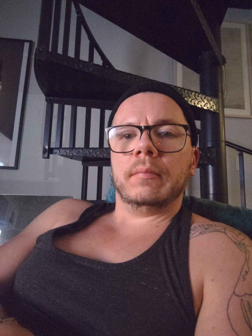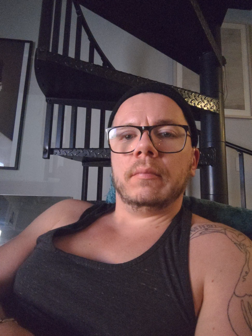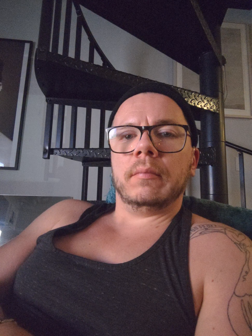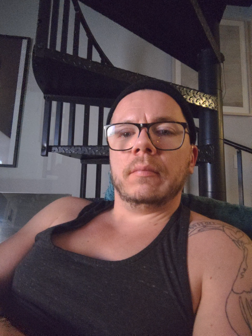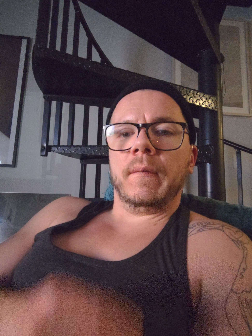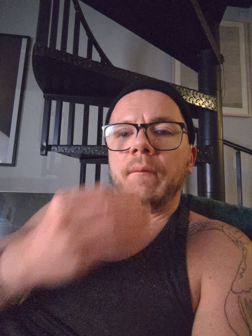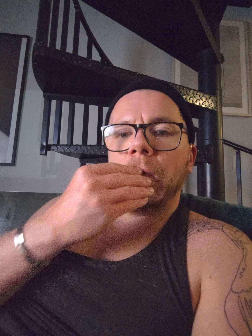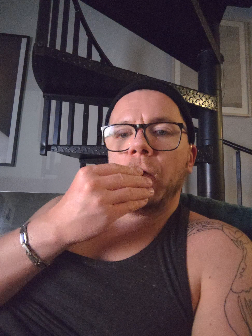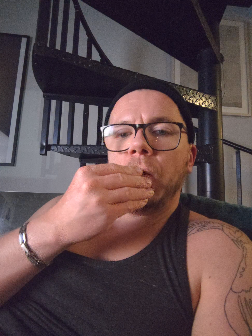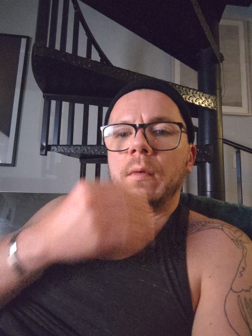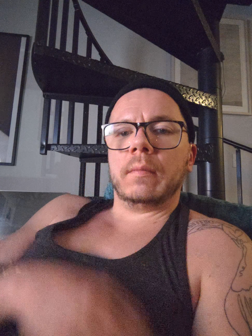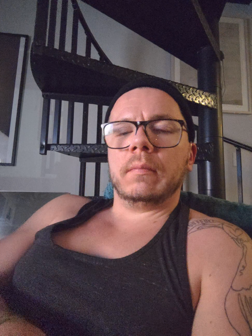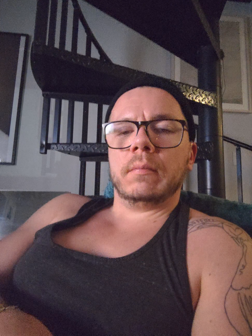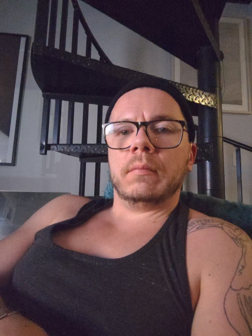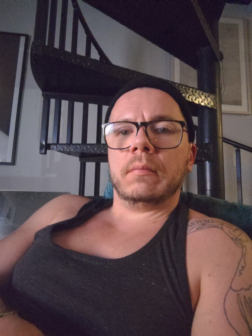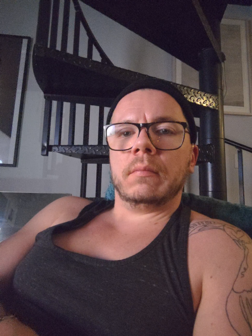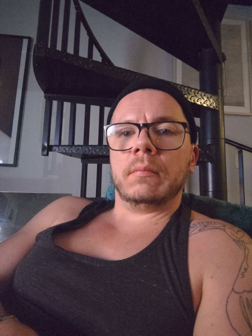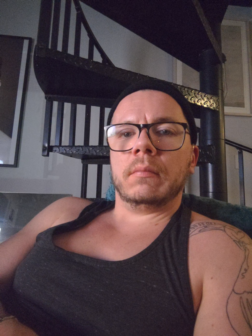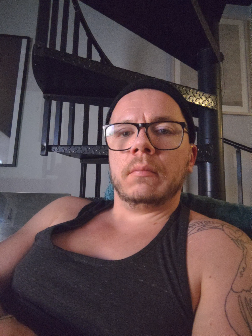food